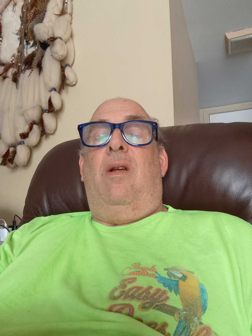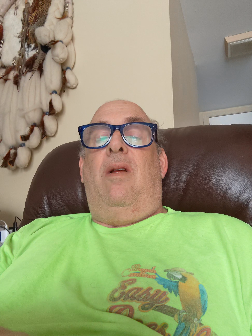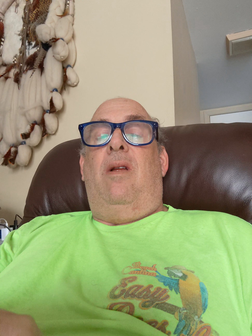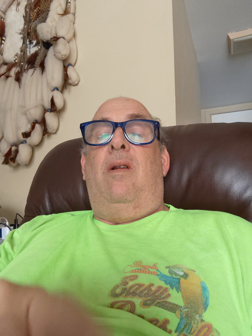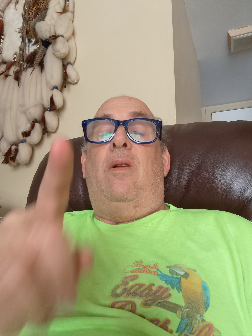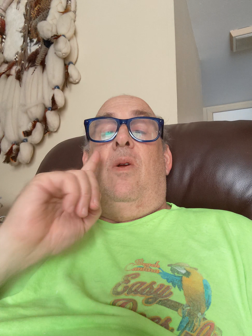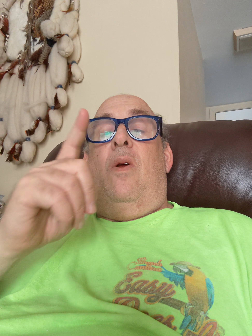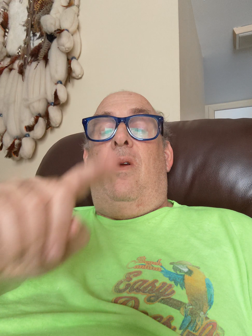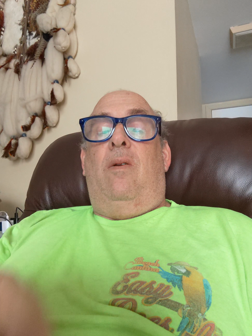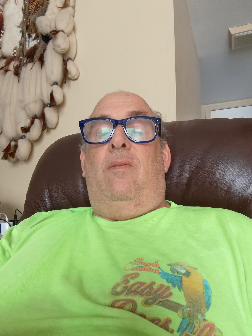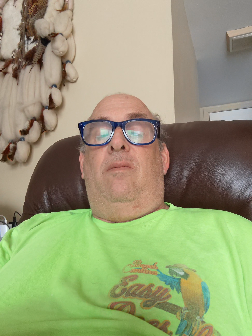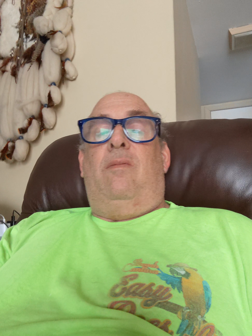talk